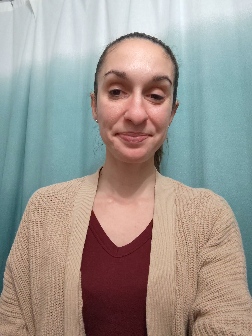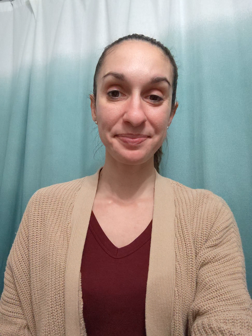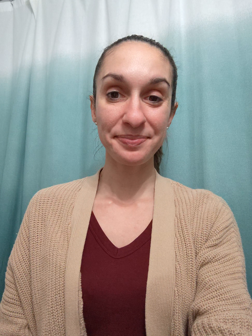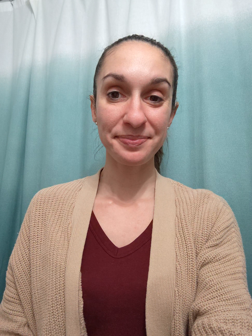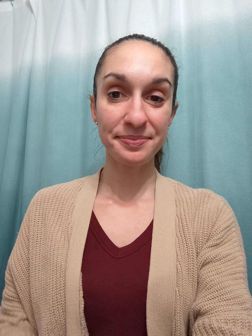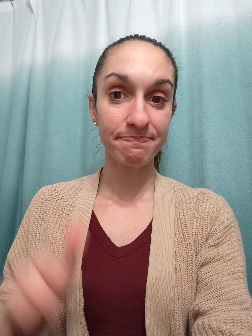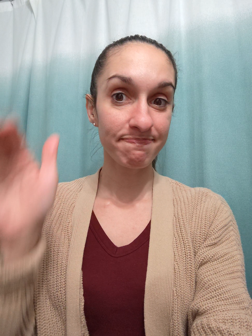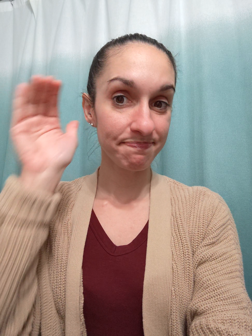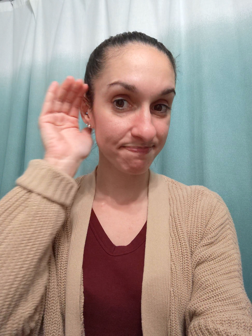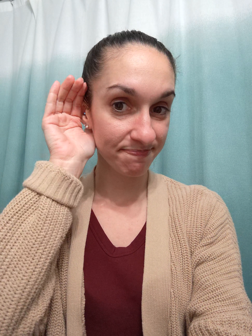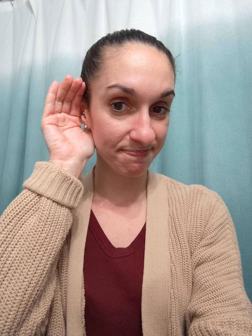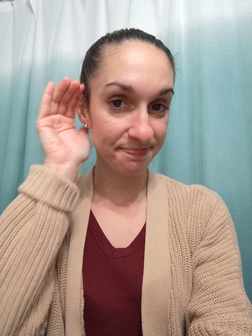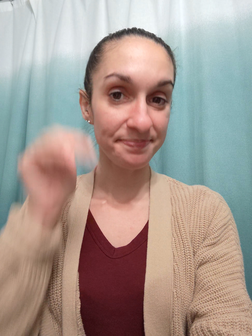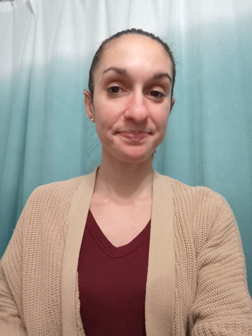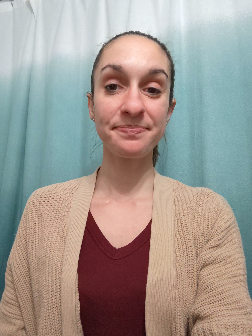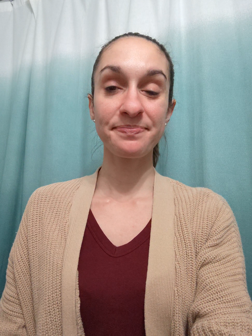listen